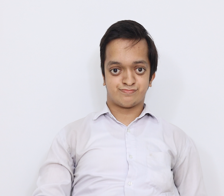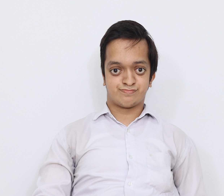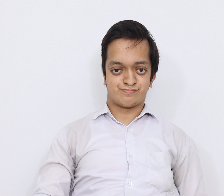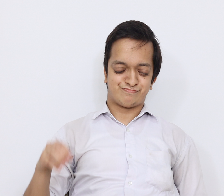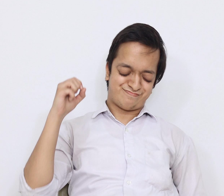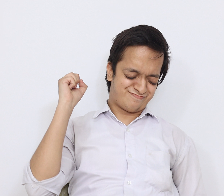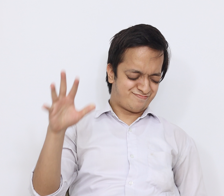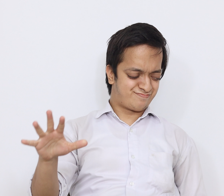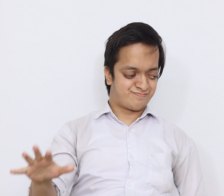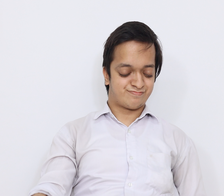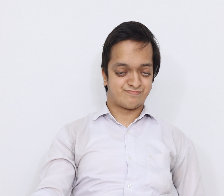bad